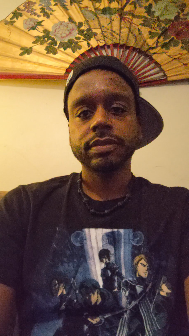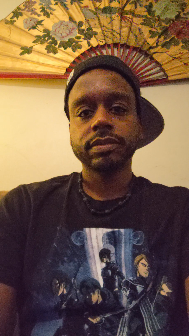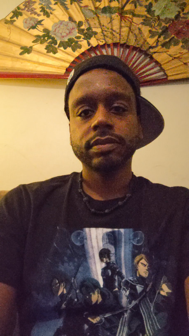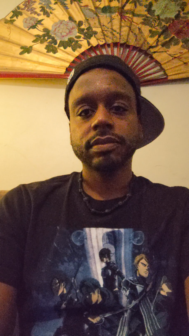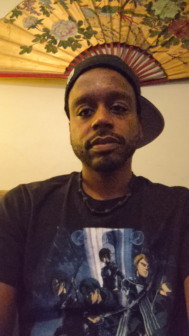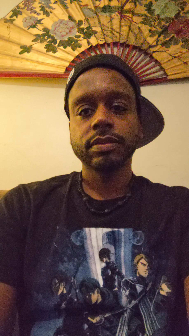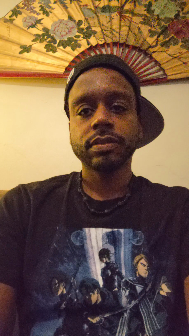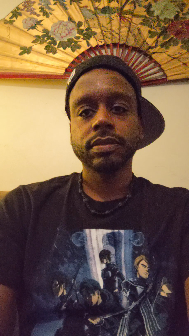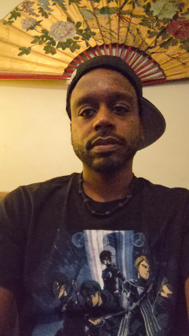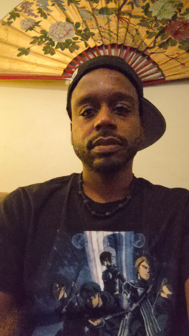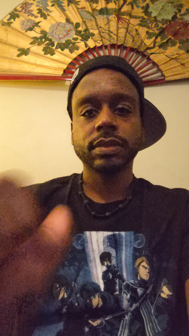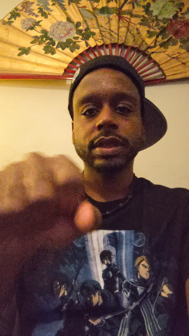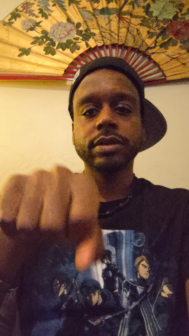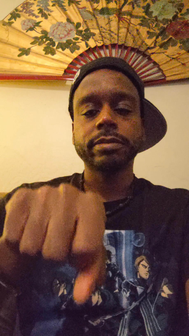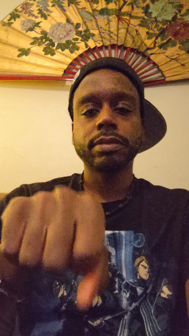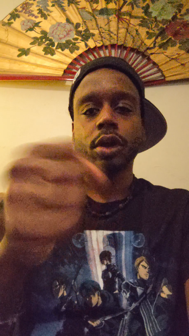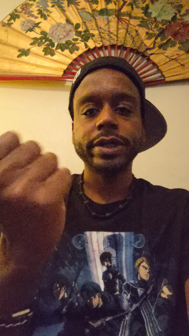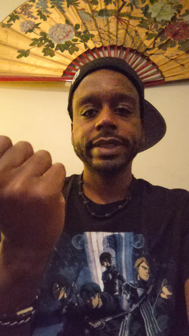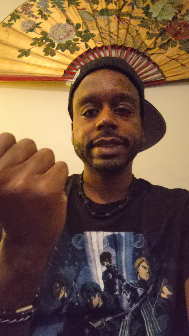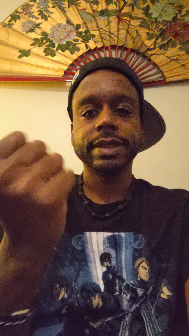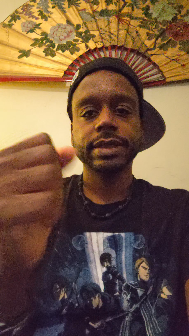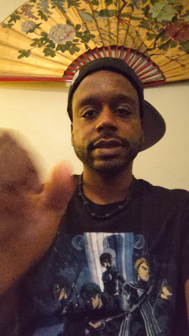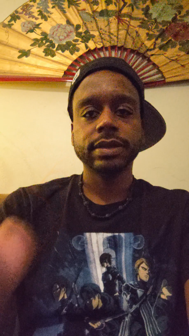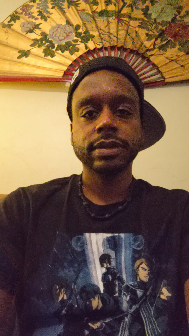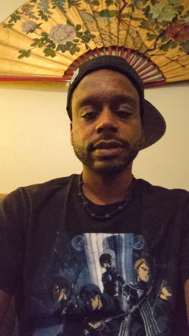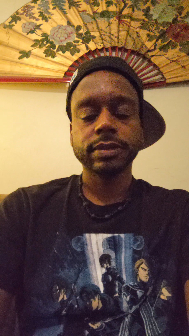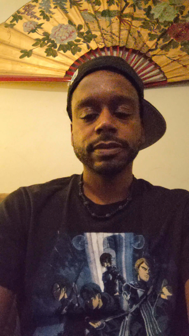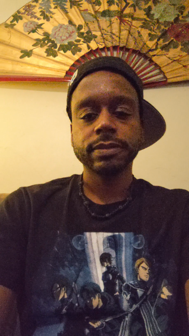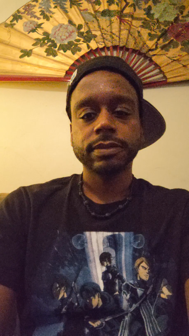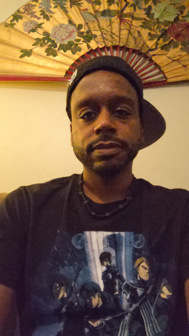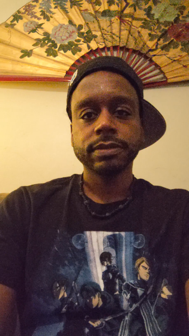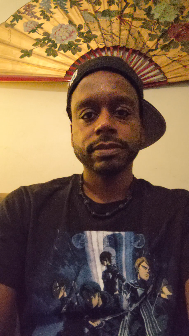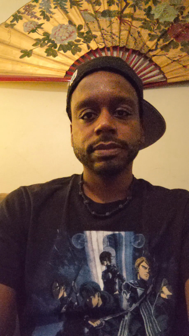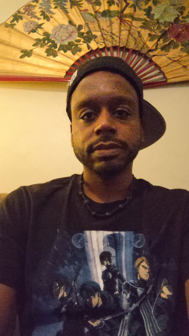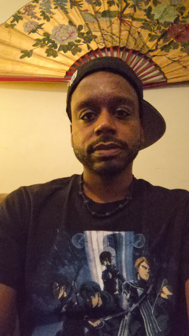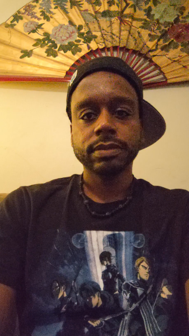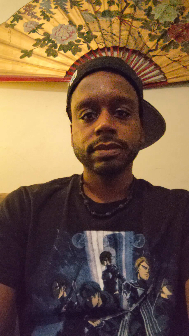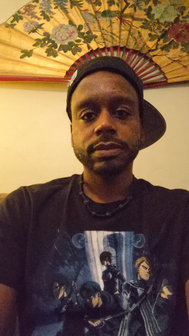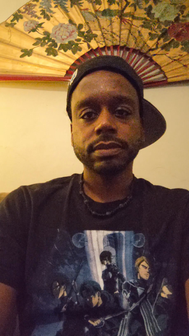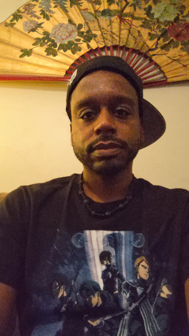broken